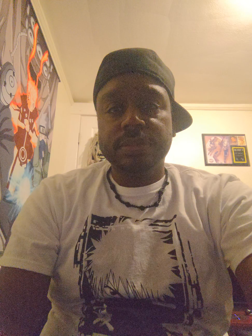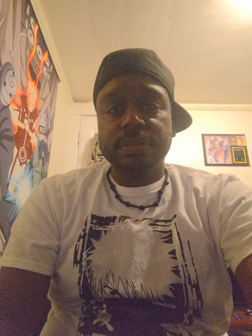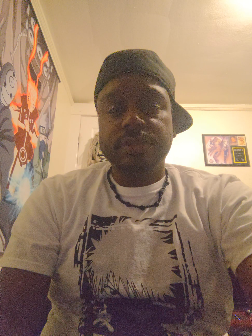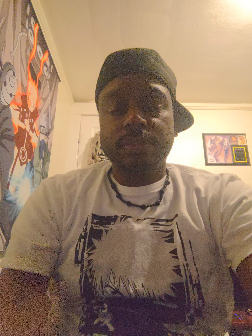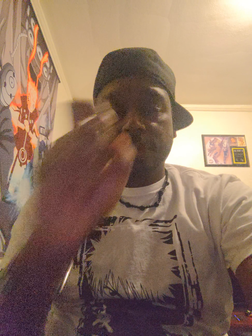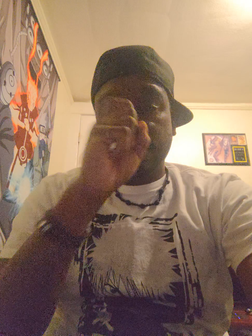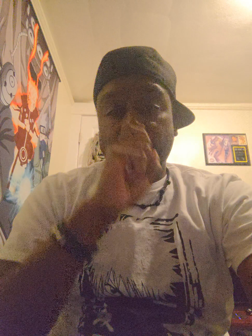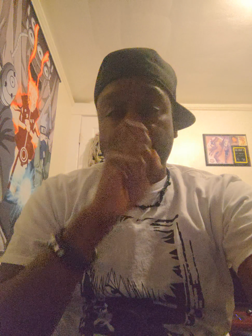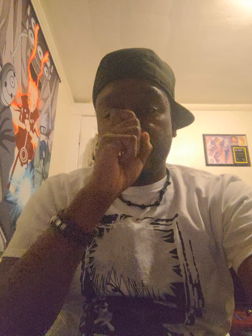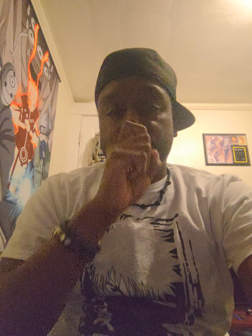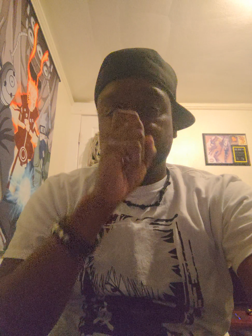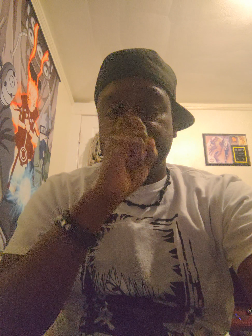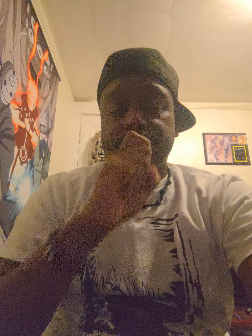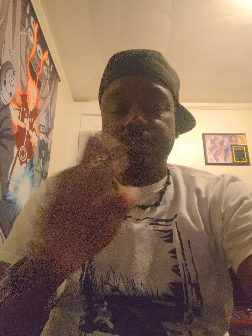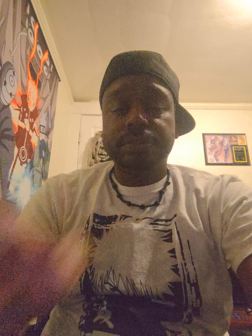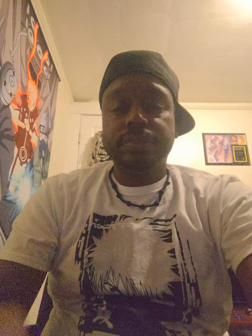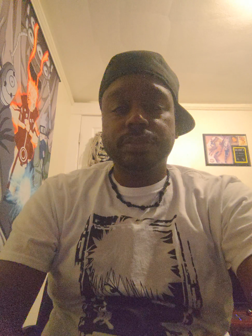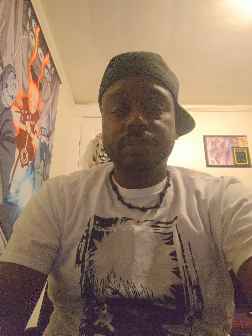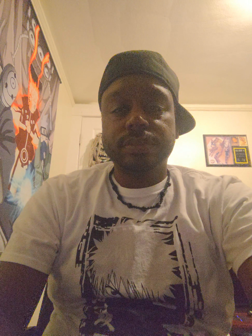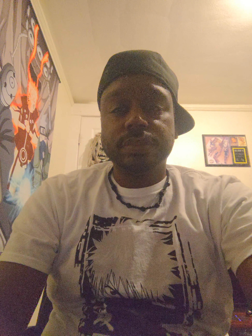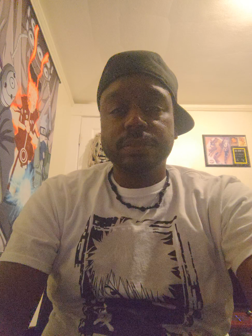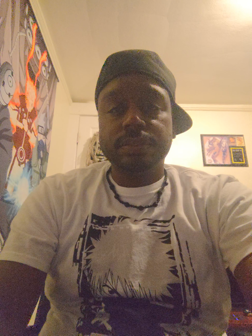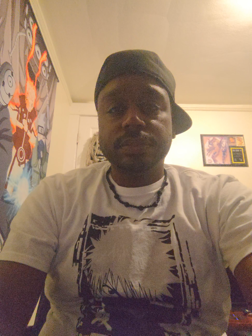doll